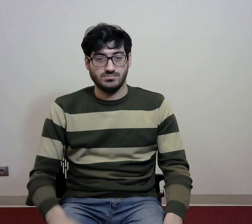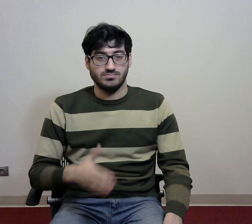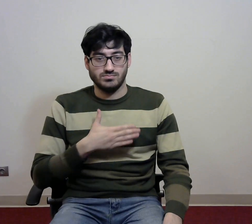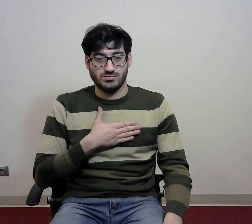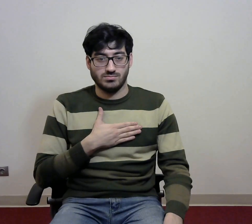mən